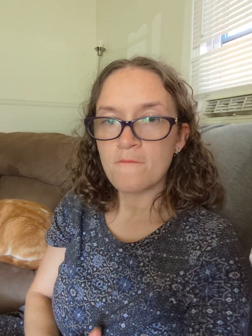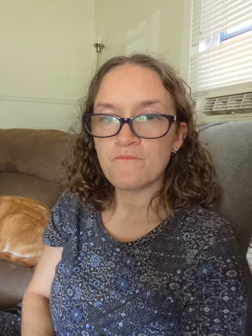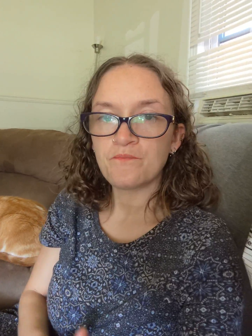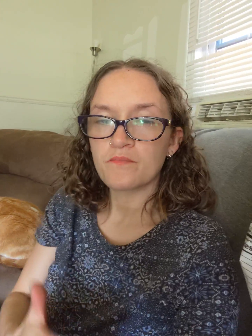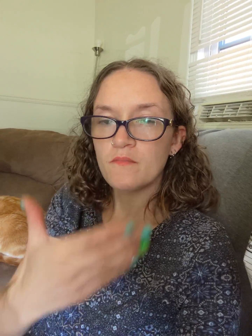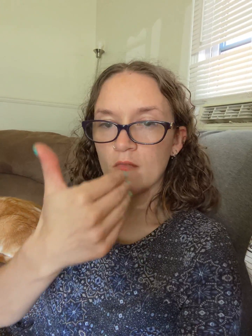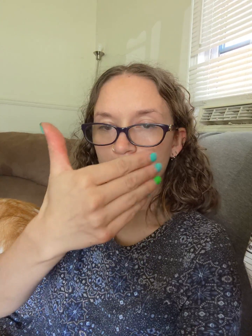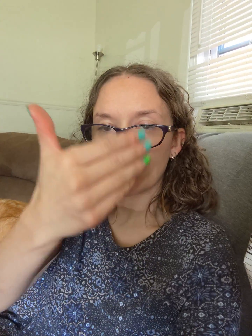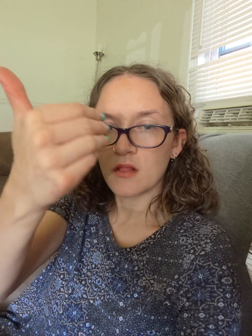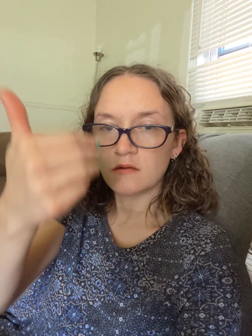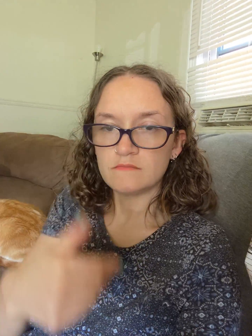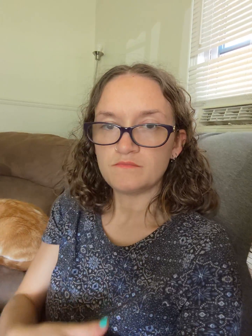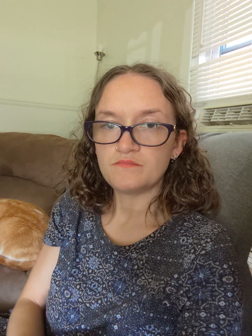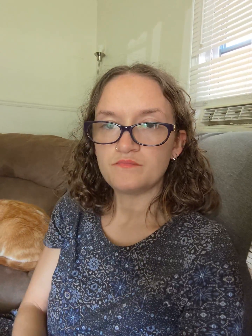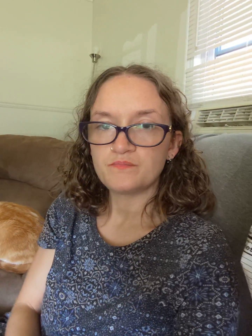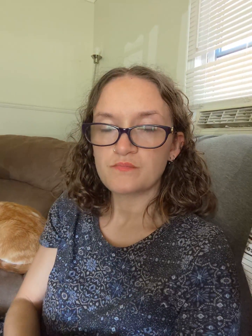butterfly